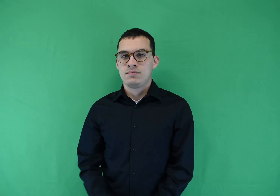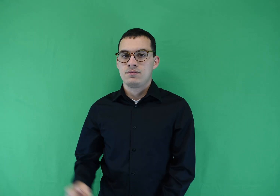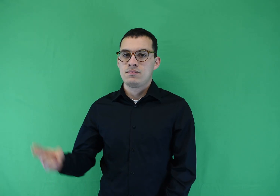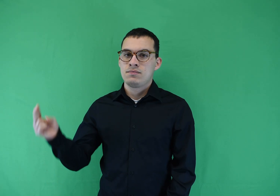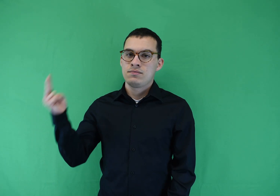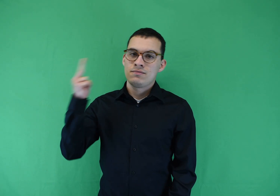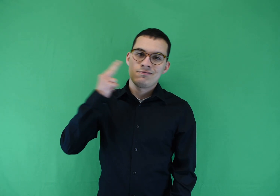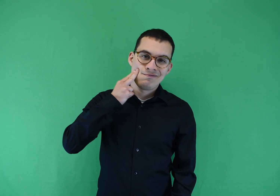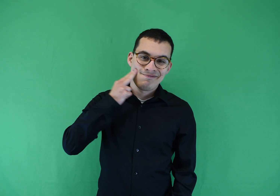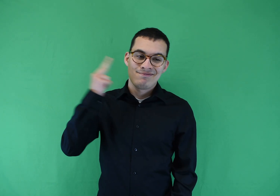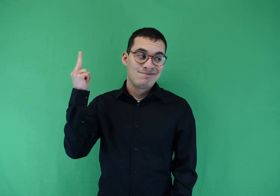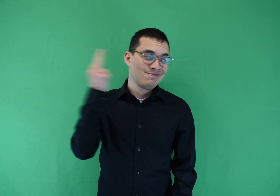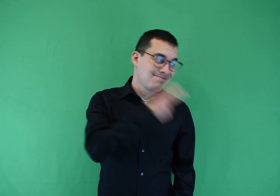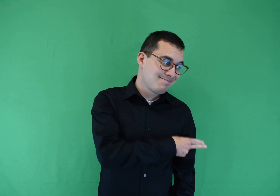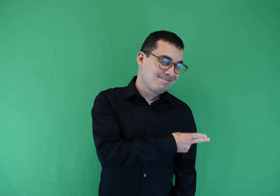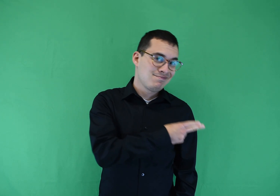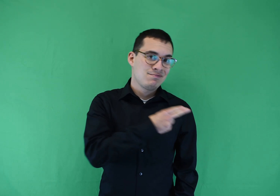urgencia